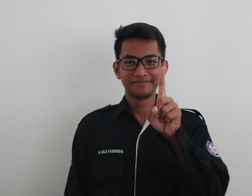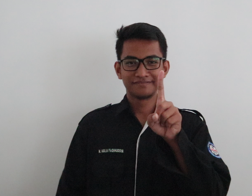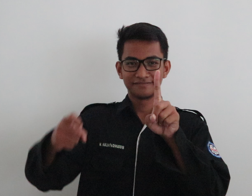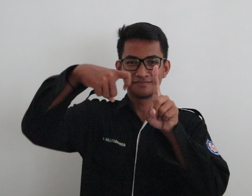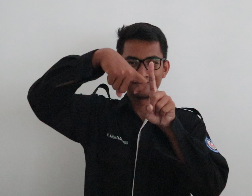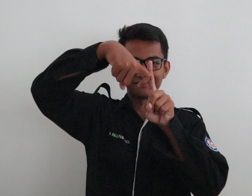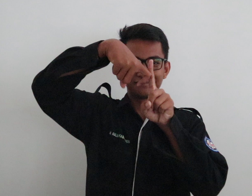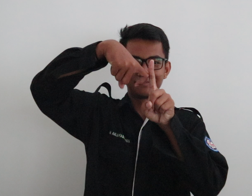K